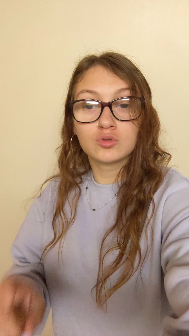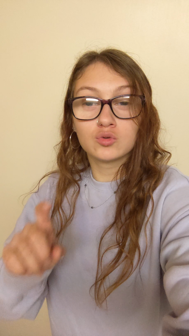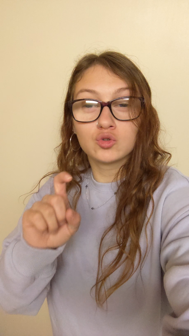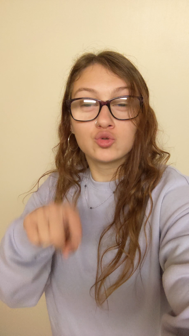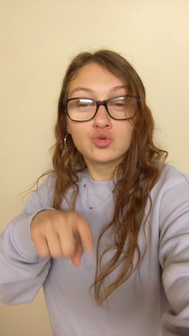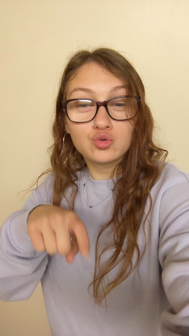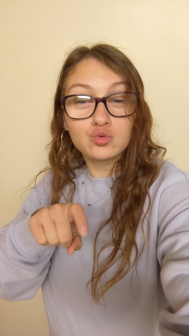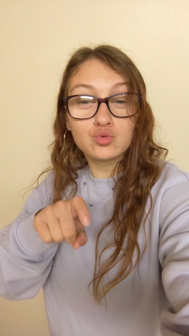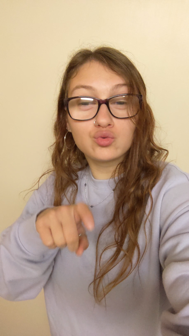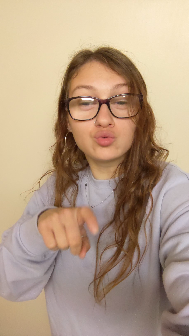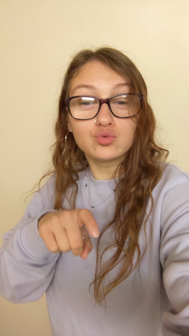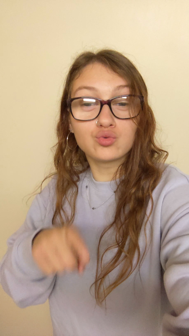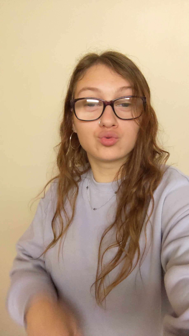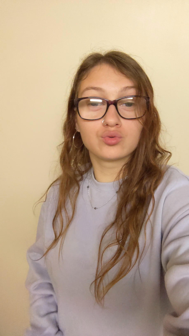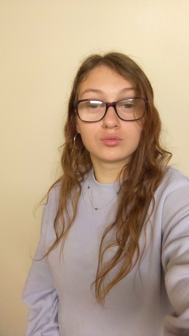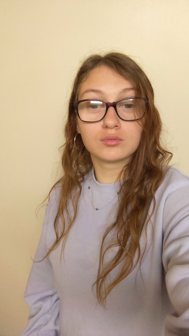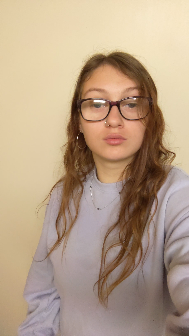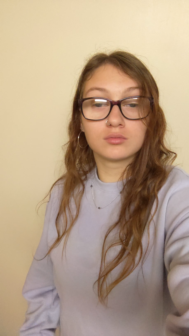should